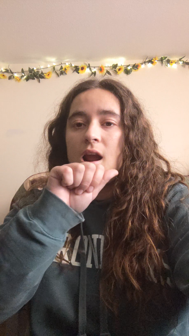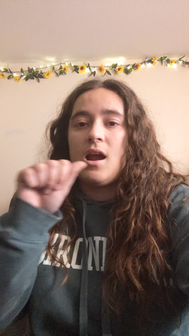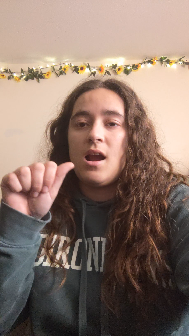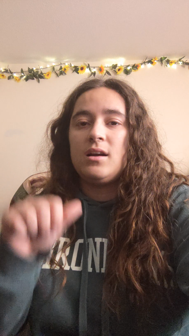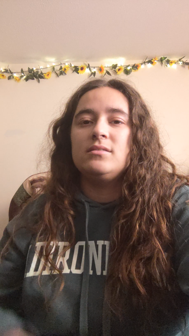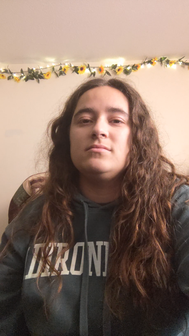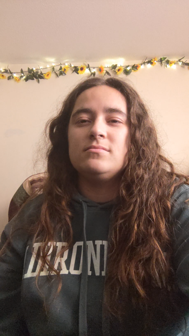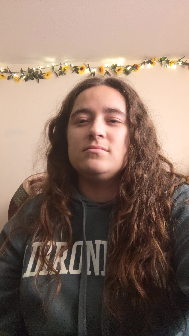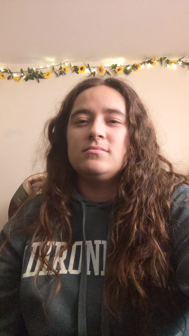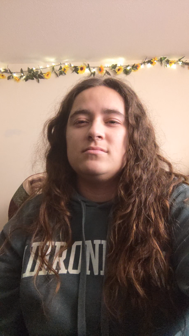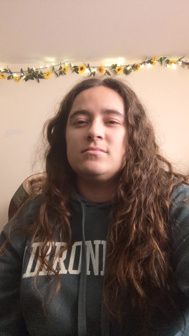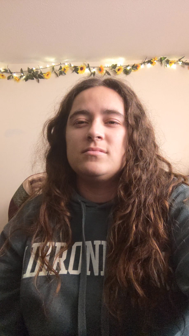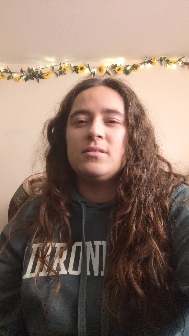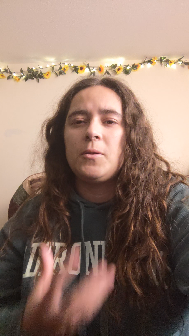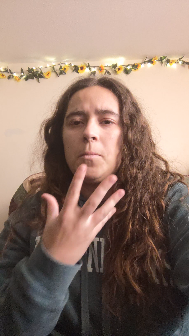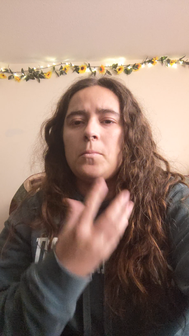poor